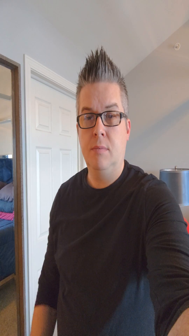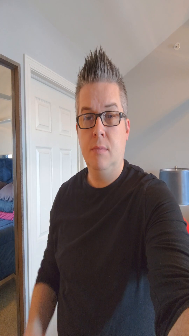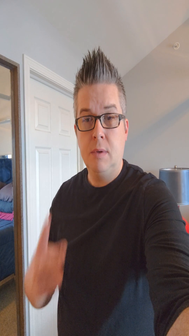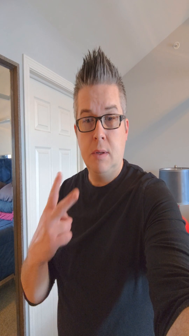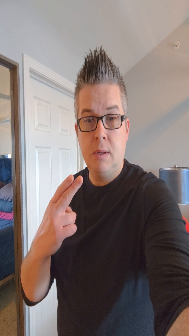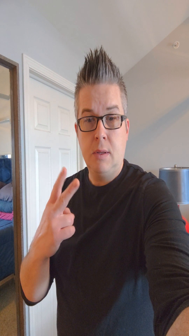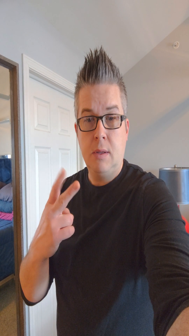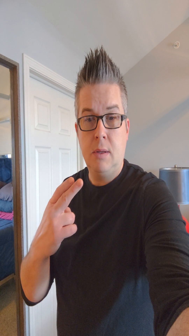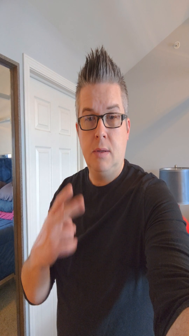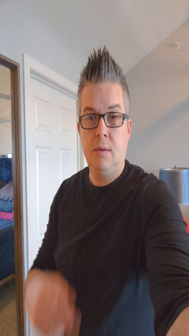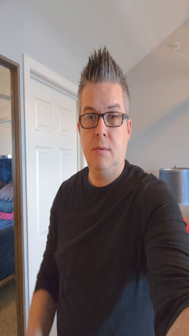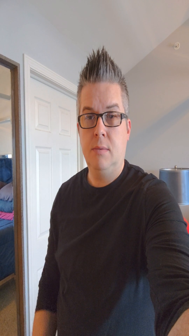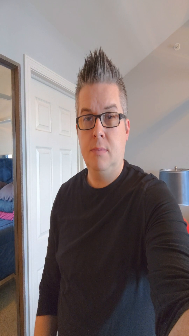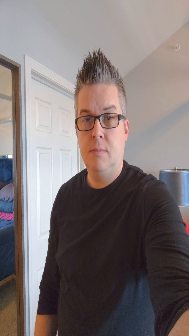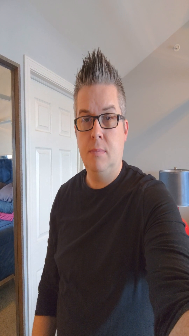scissors